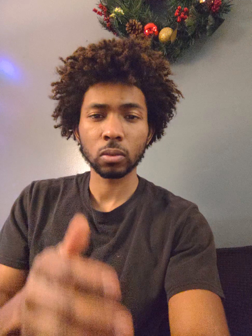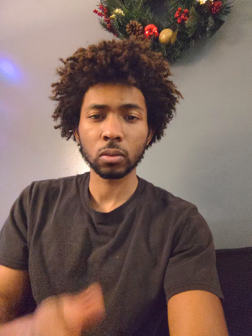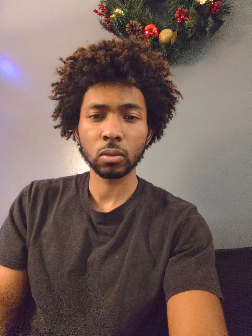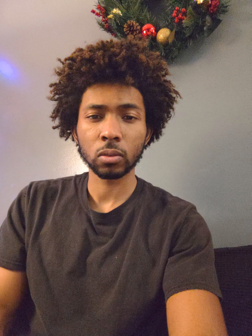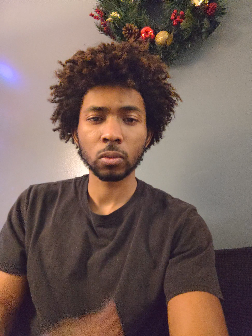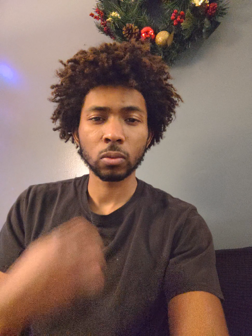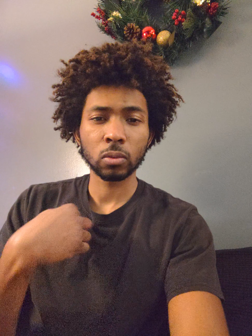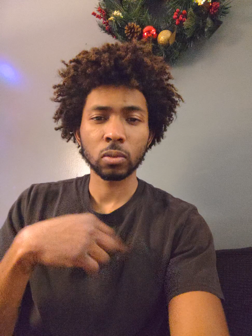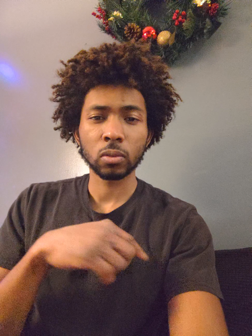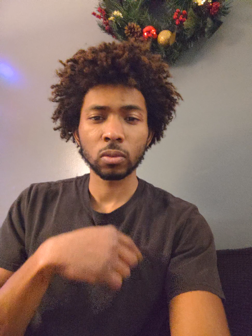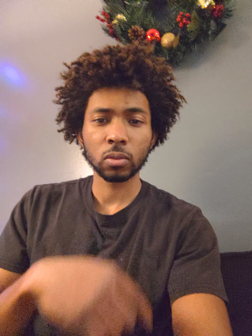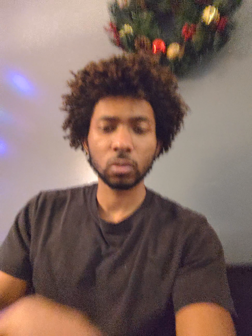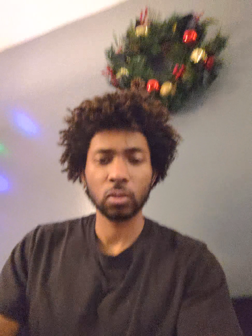we